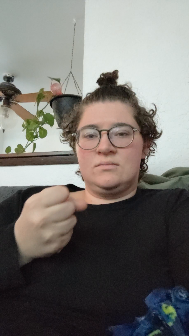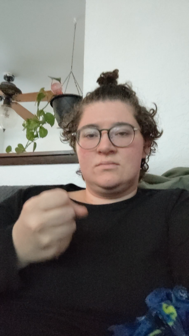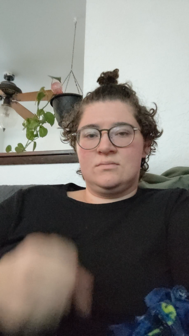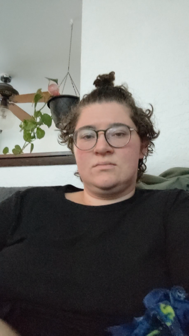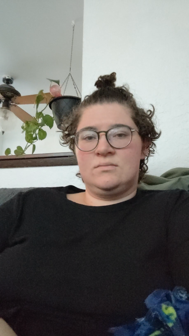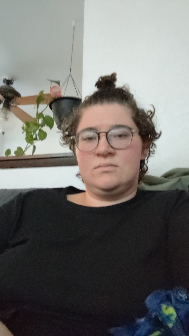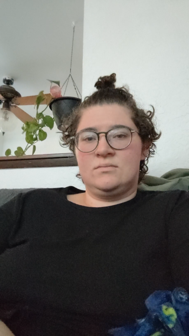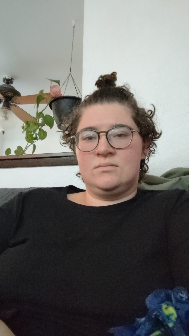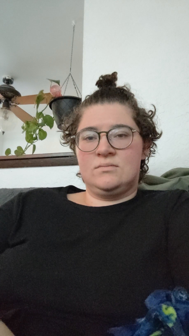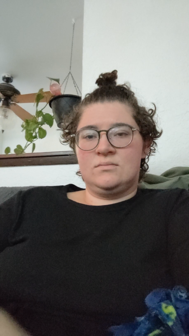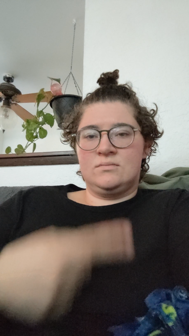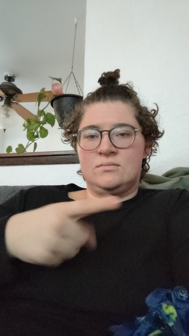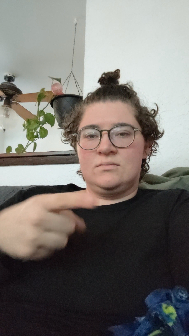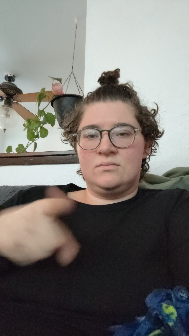knife